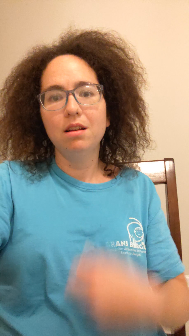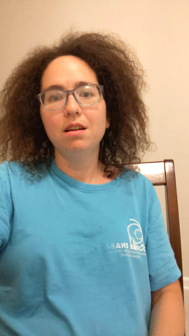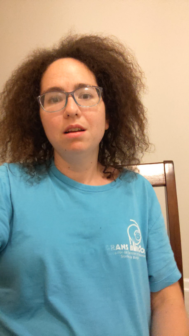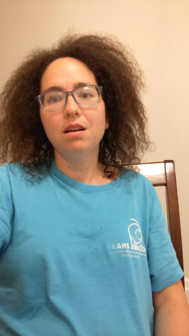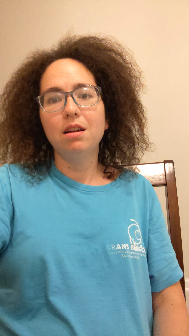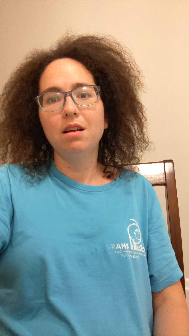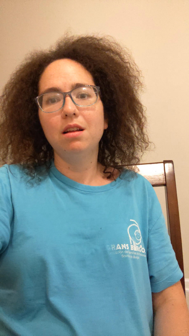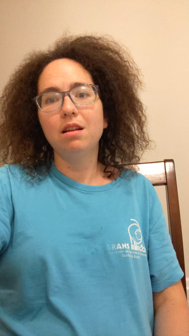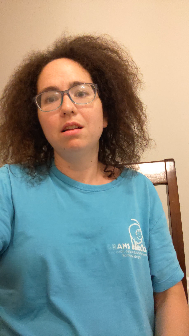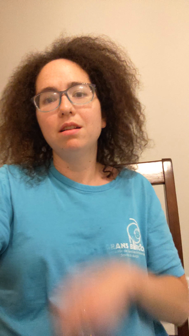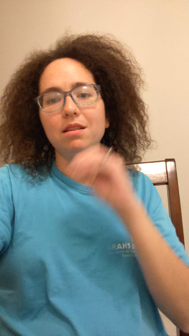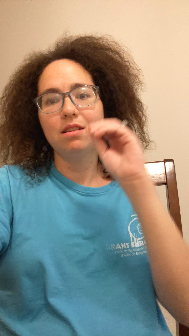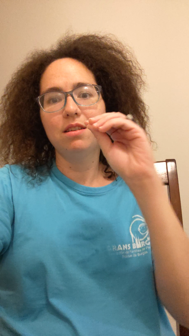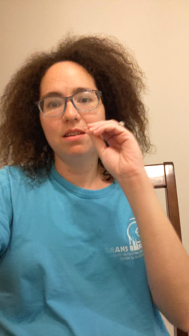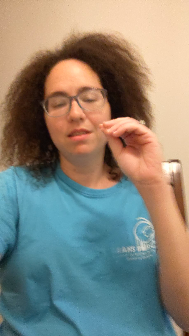fix